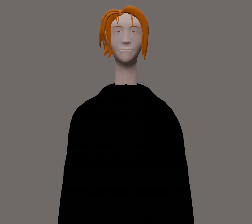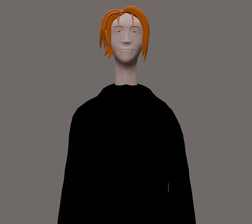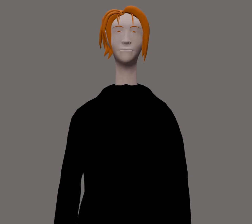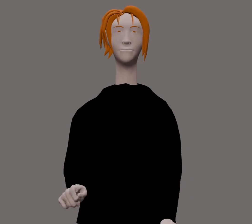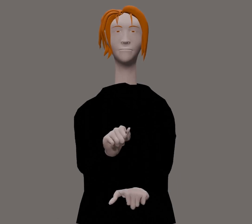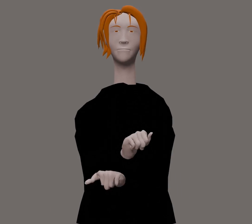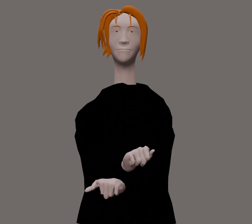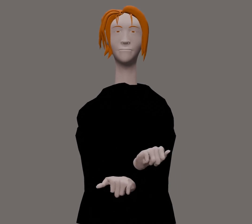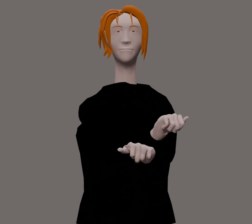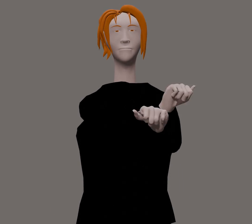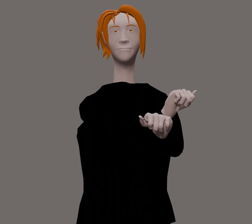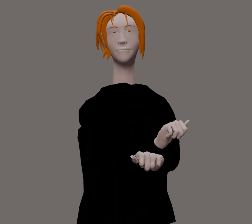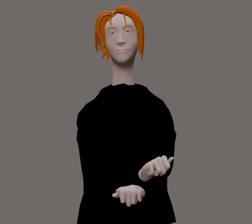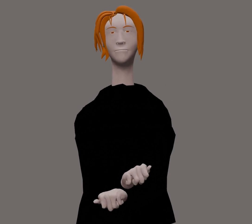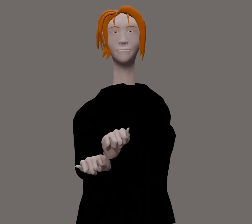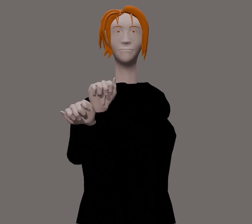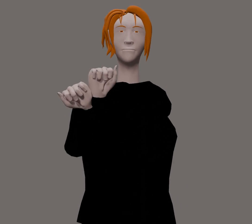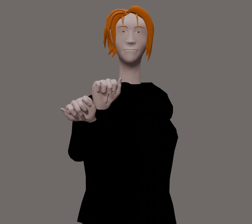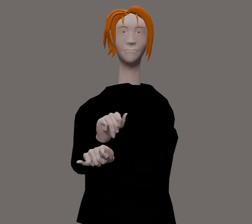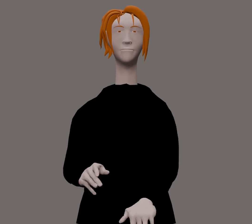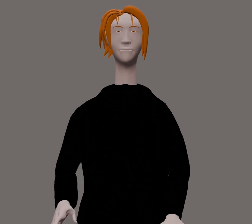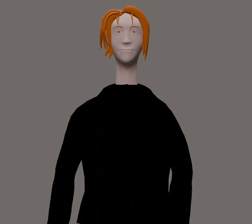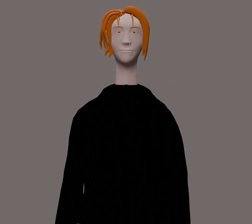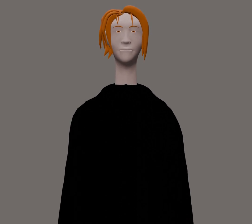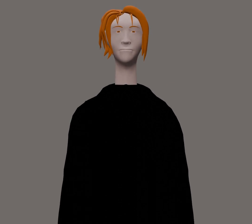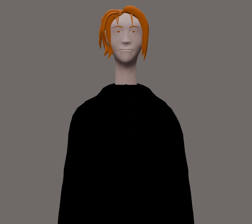Bondage